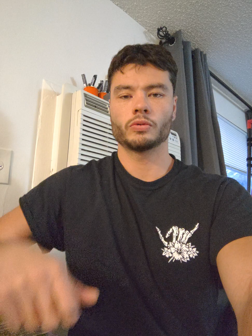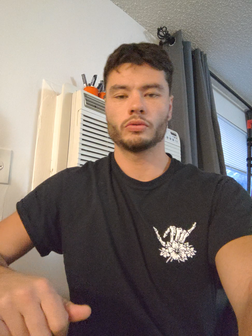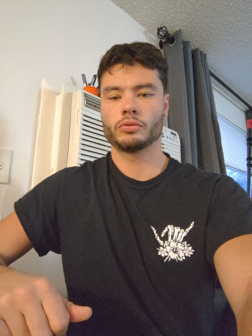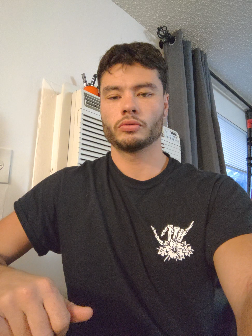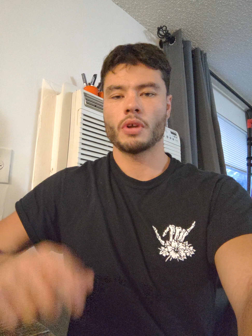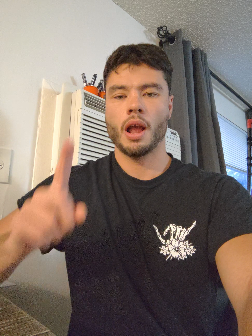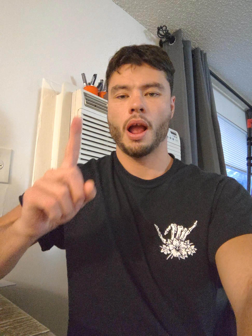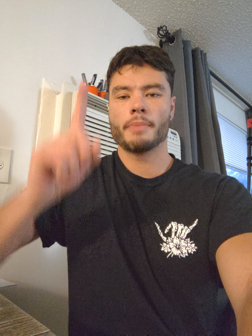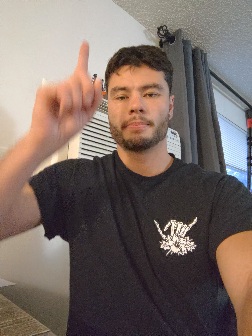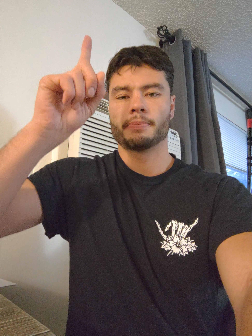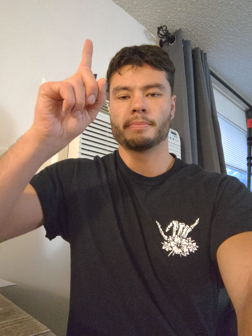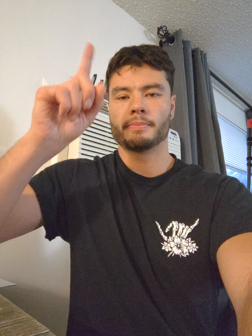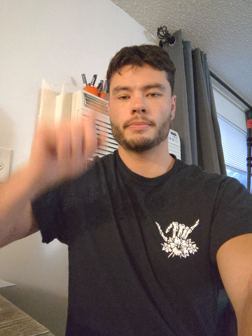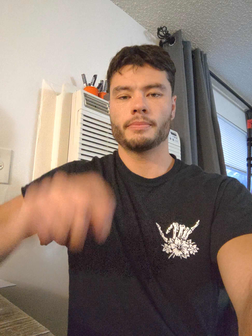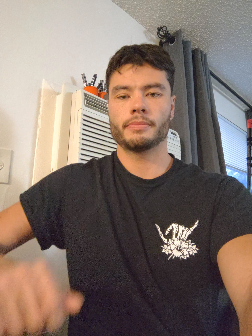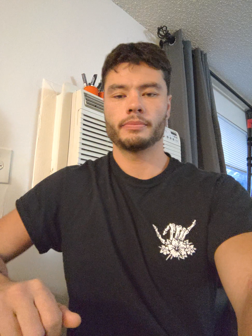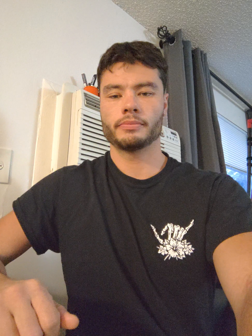up